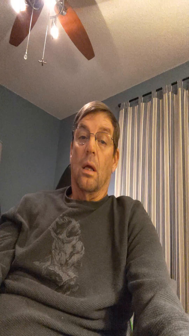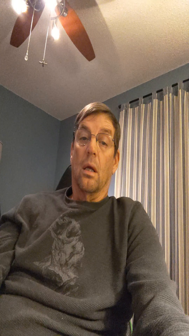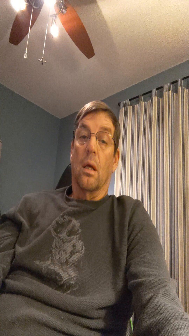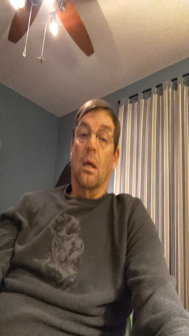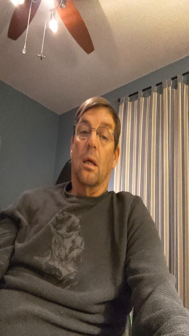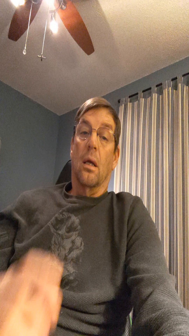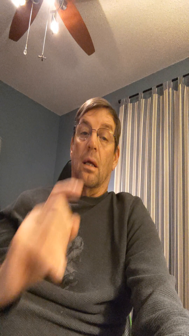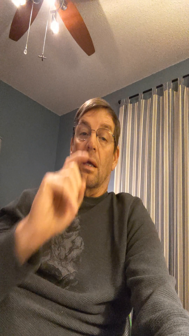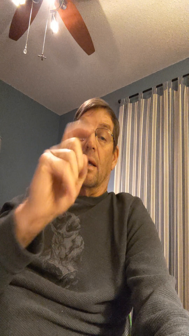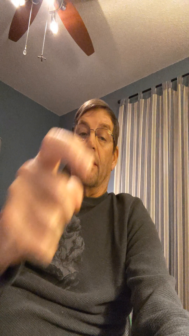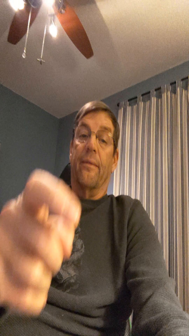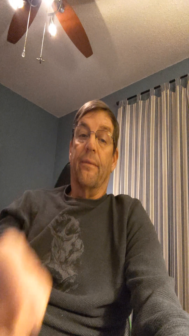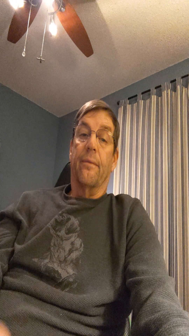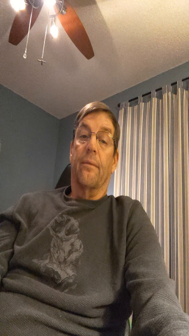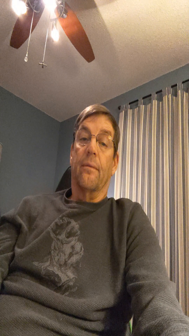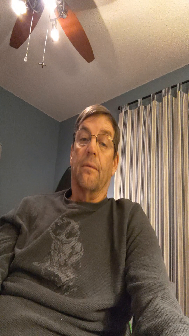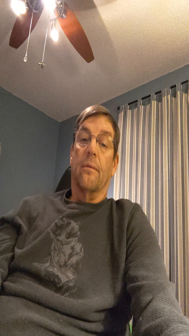give